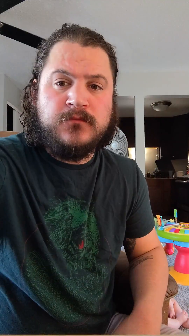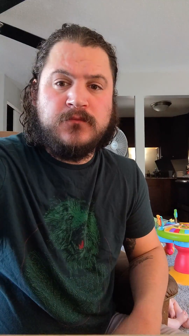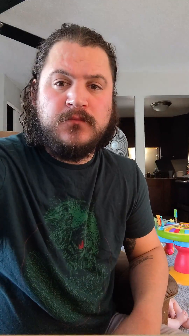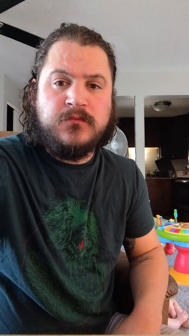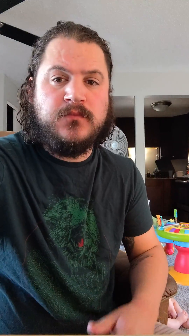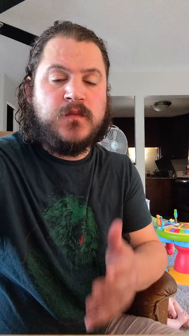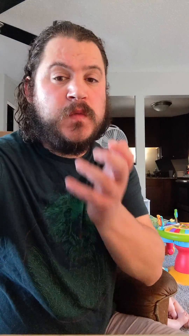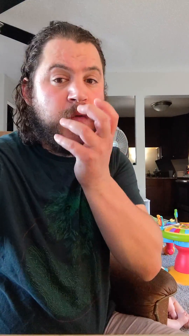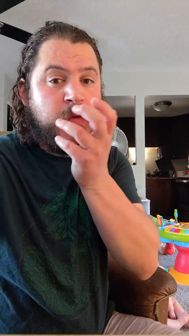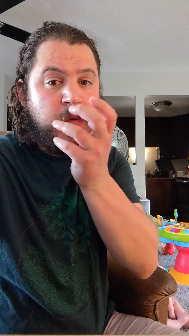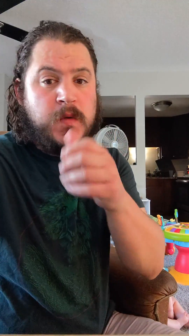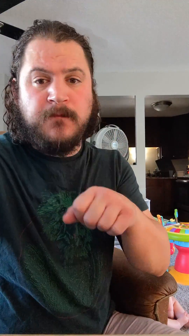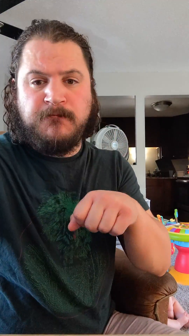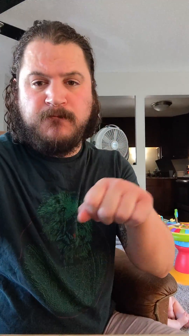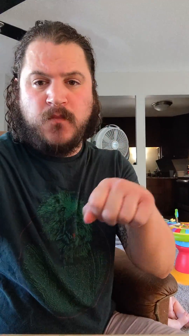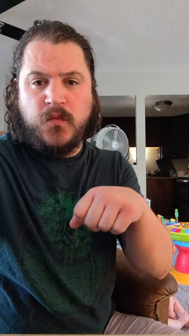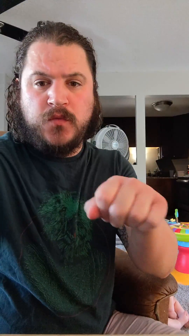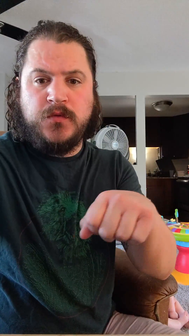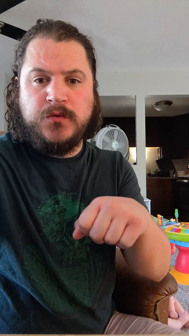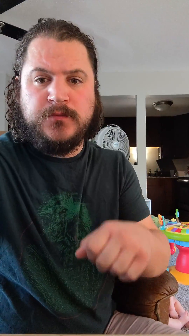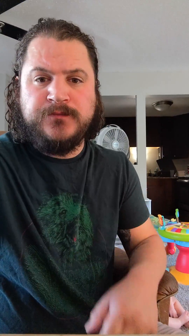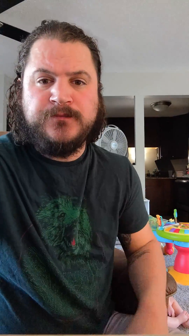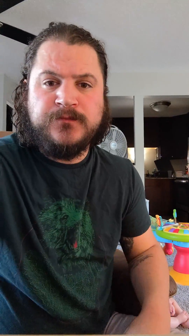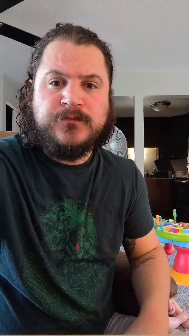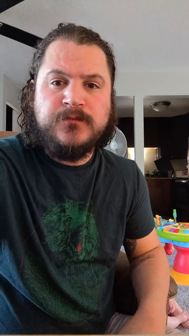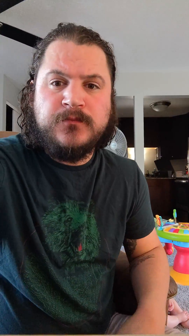lawn mower